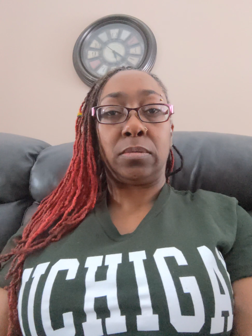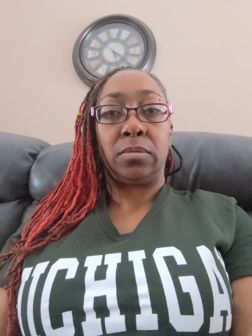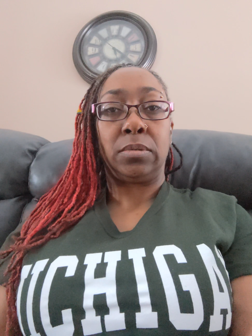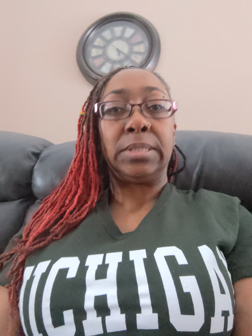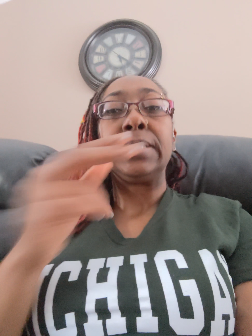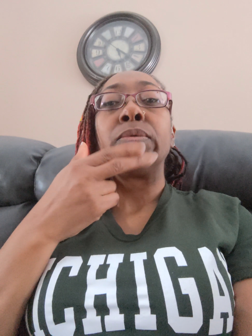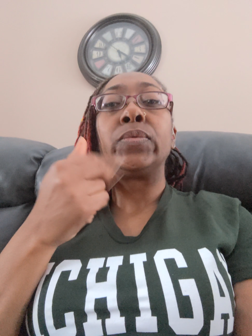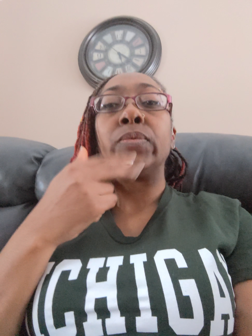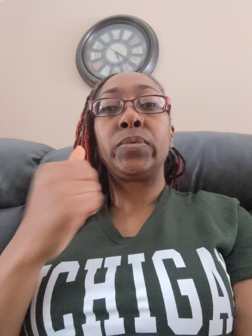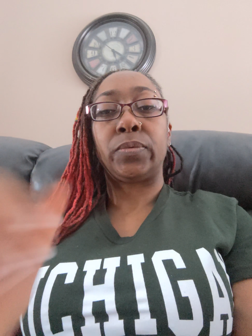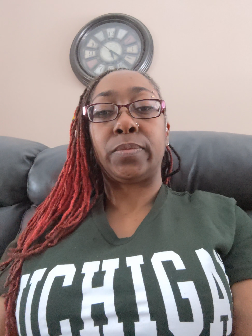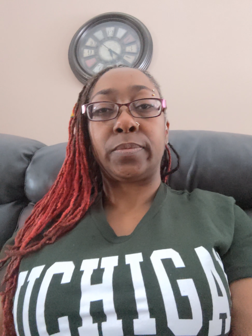cute